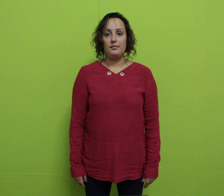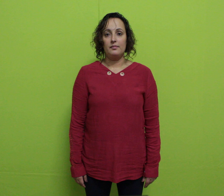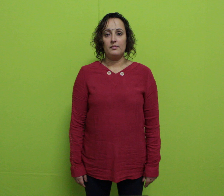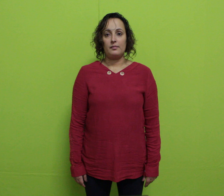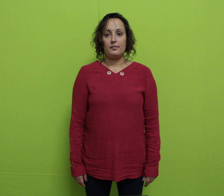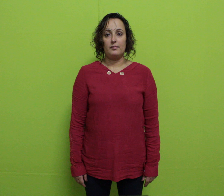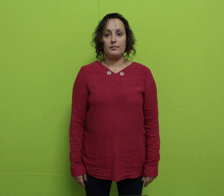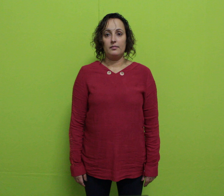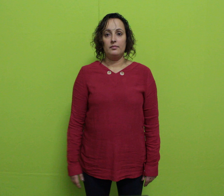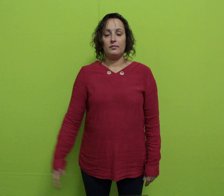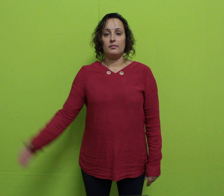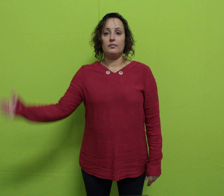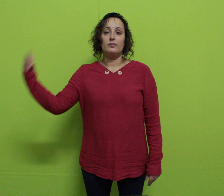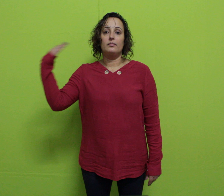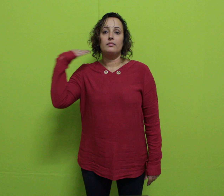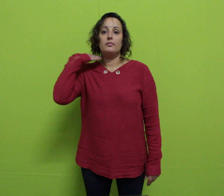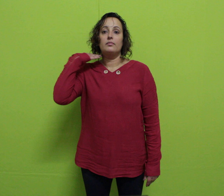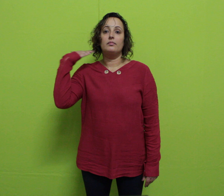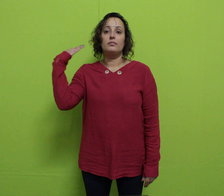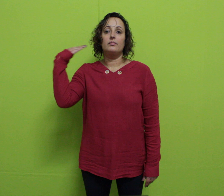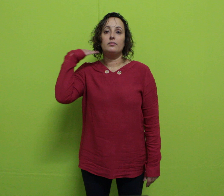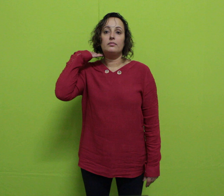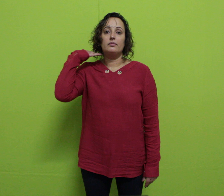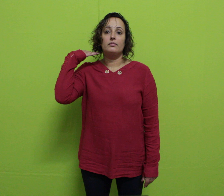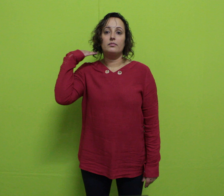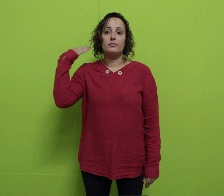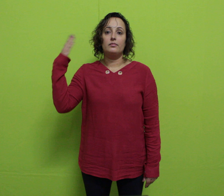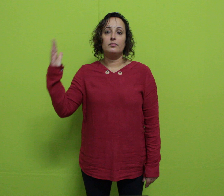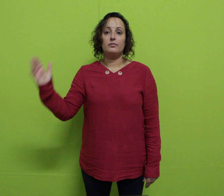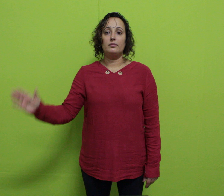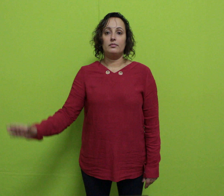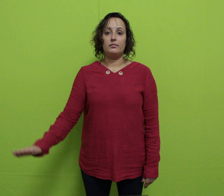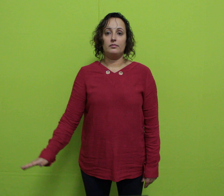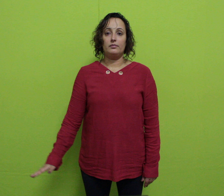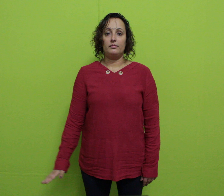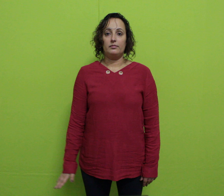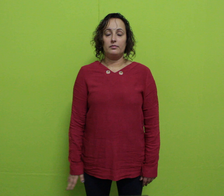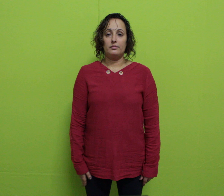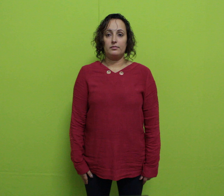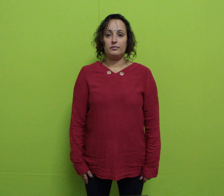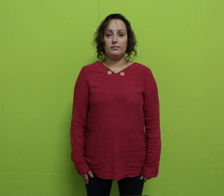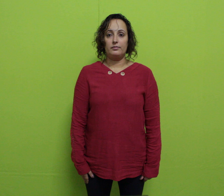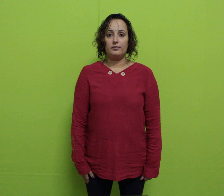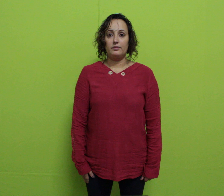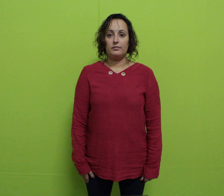banco